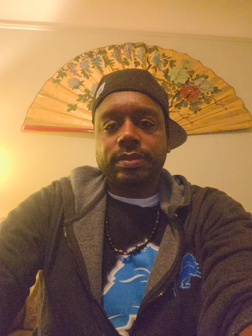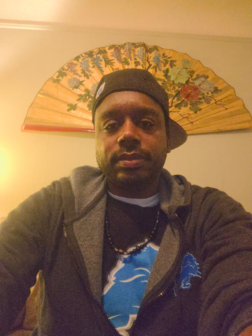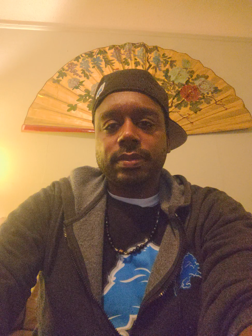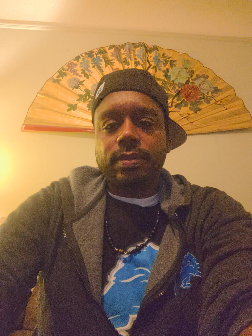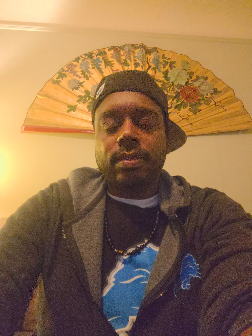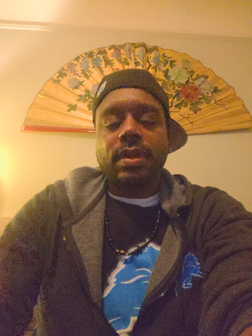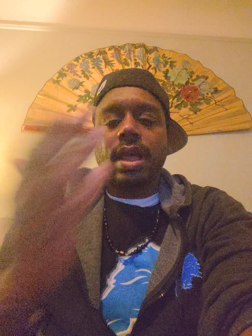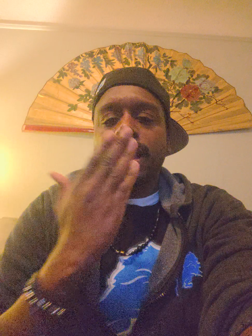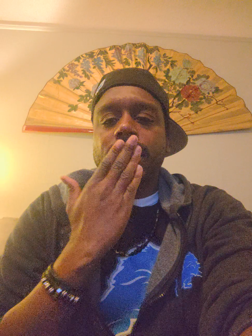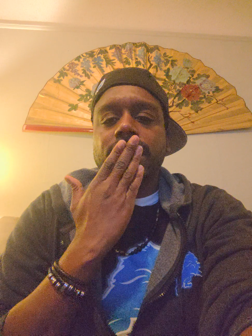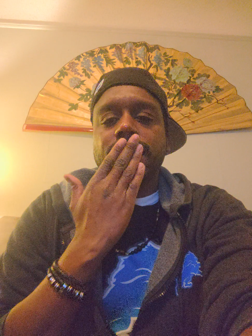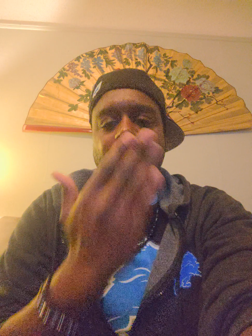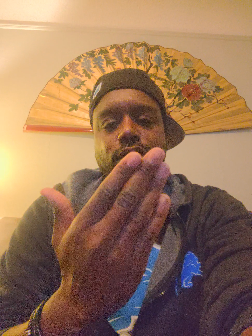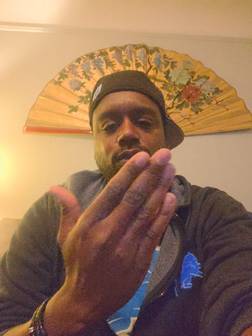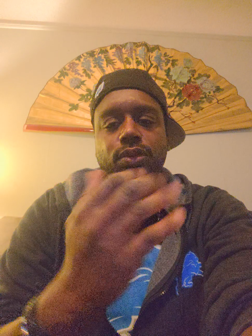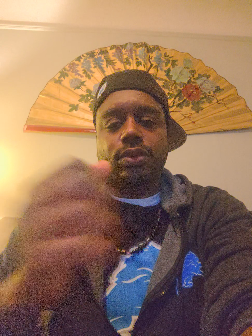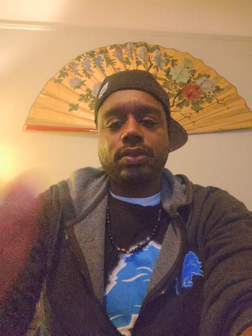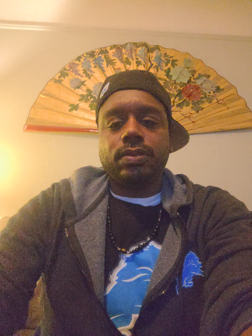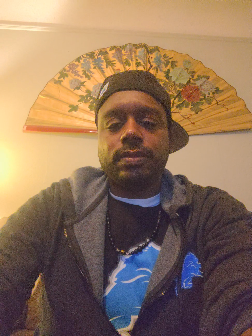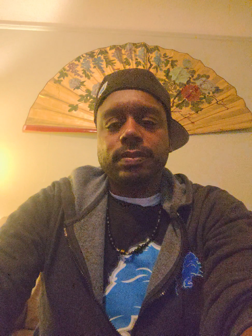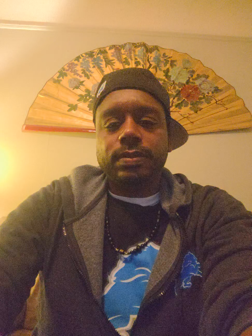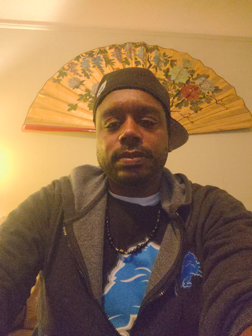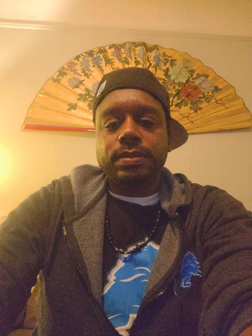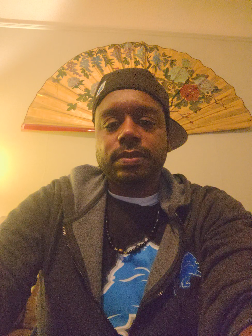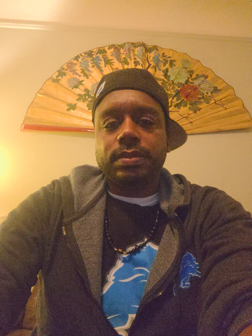thank you